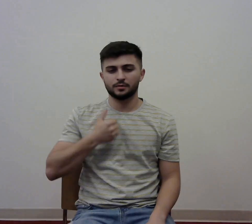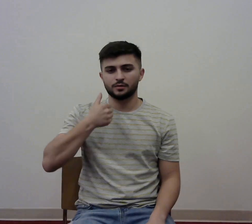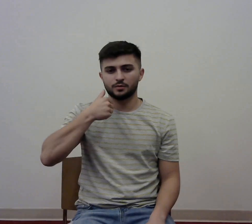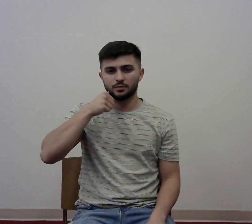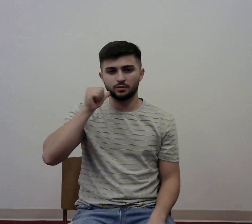dünən